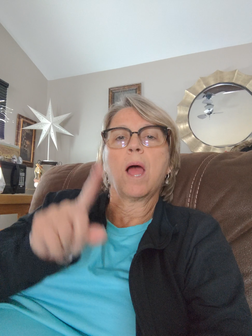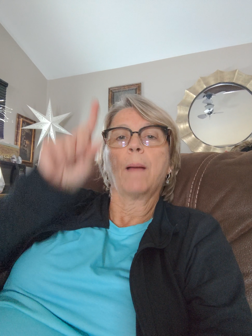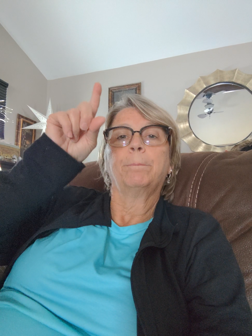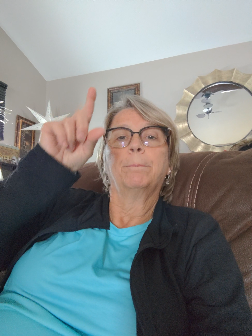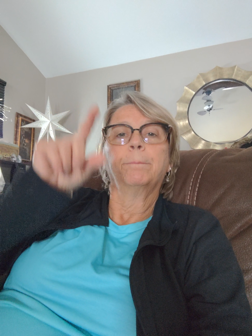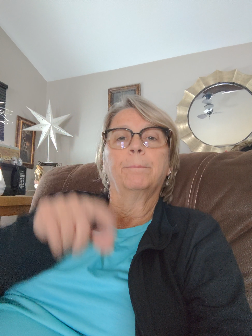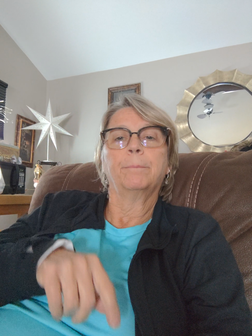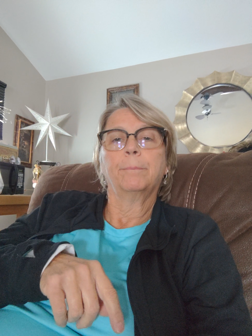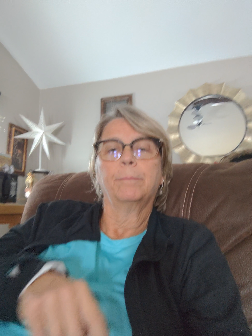up